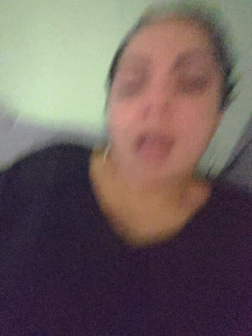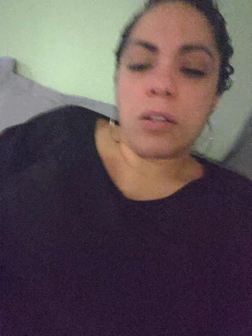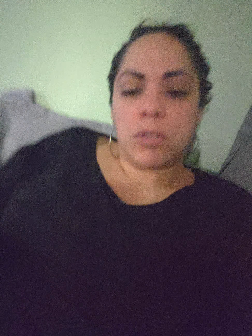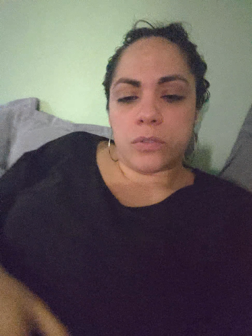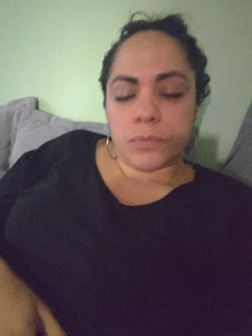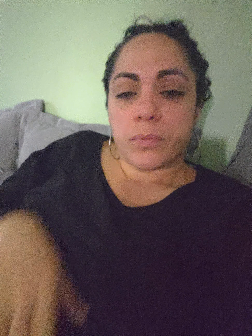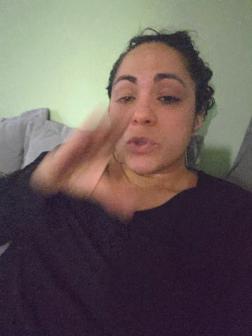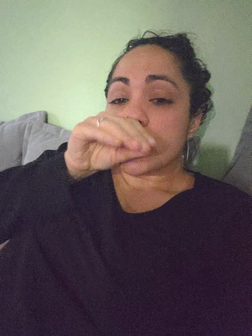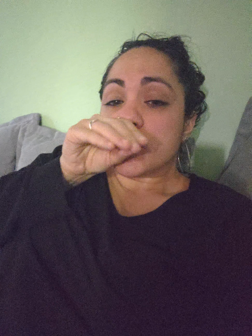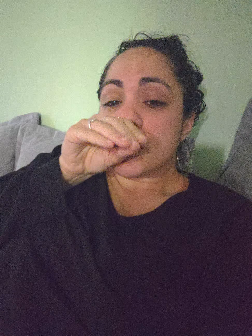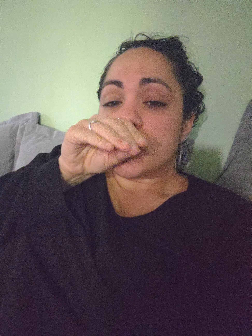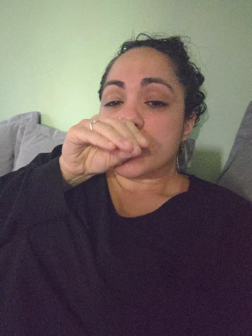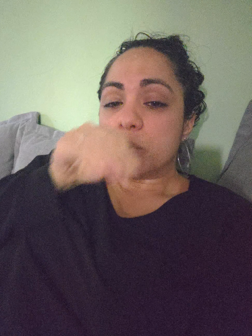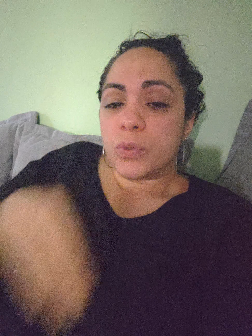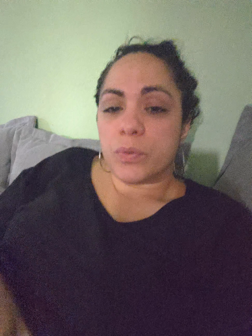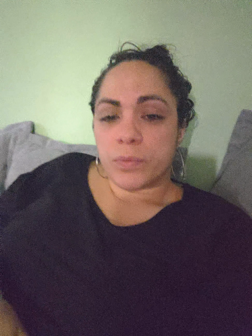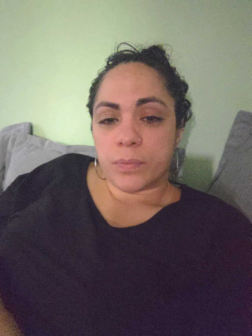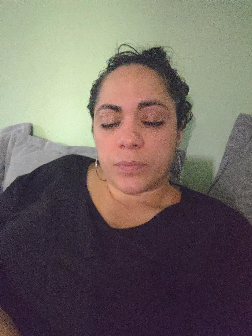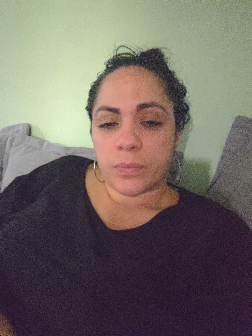goose